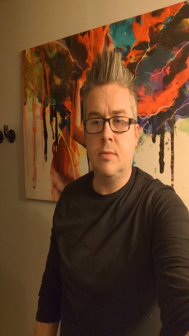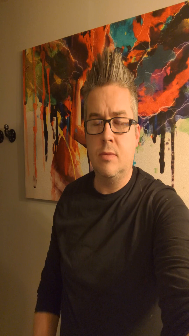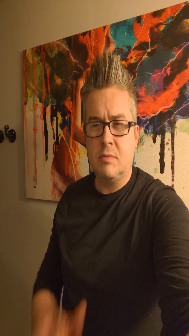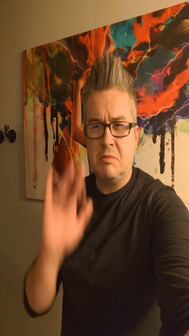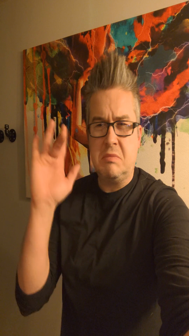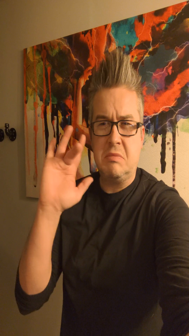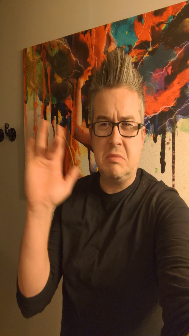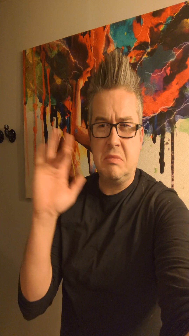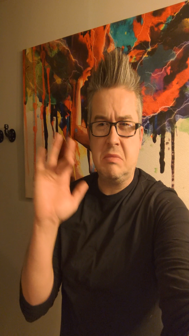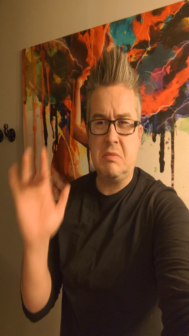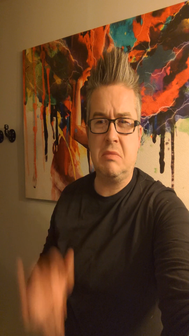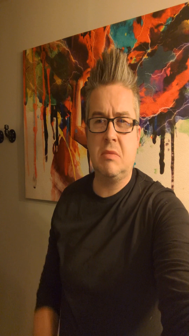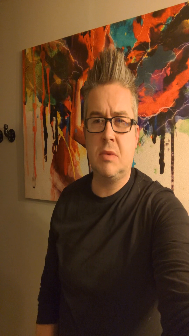yucky